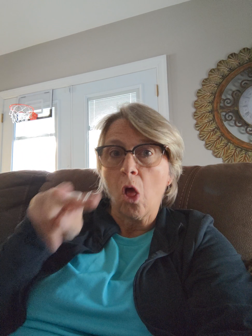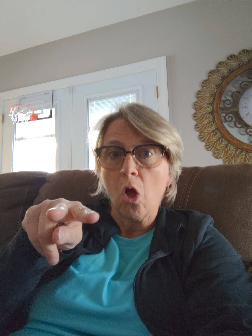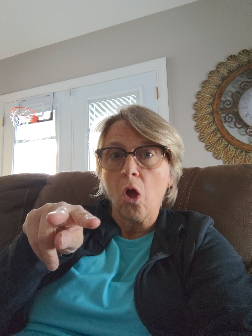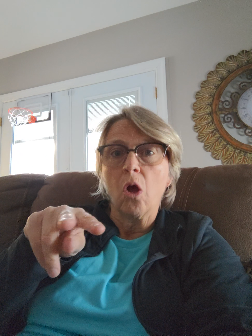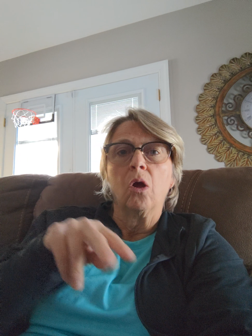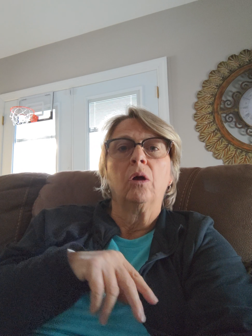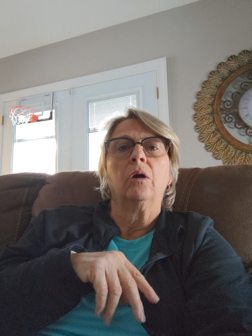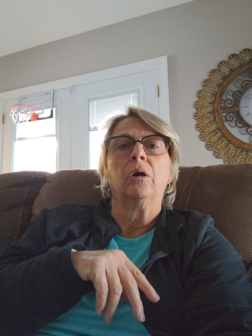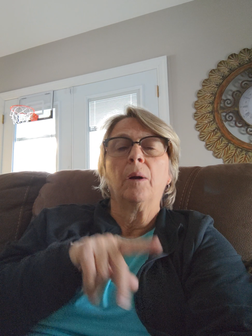look